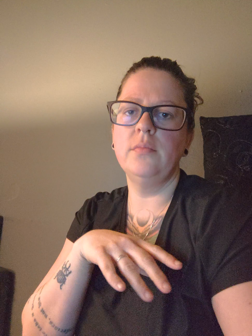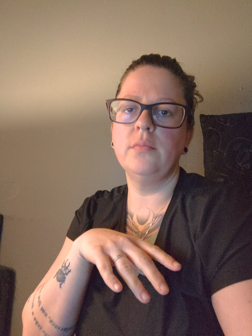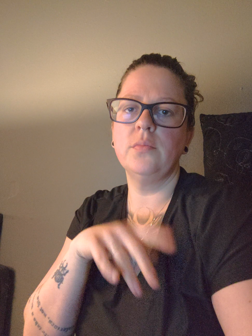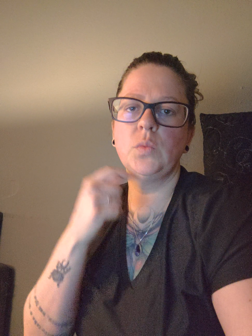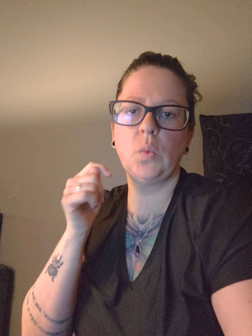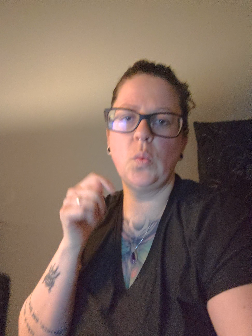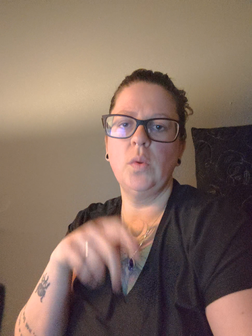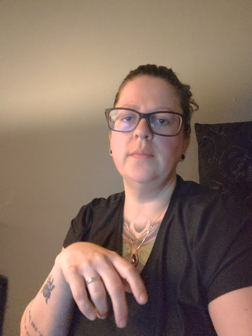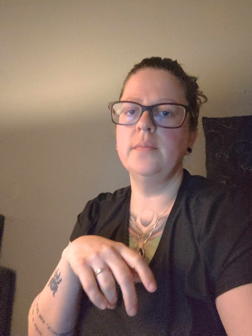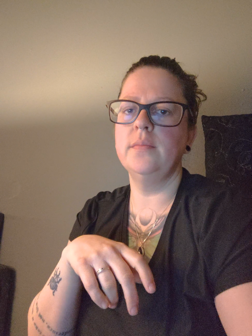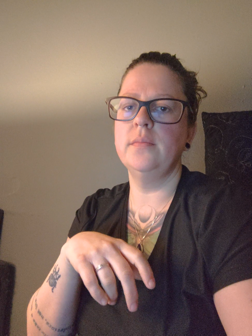toy